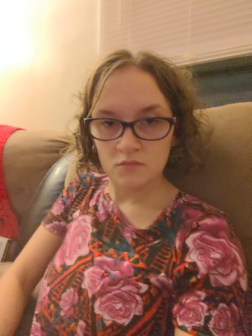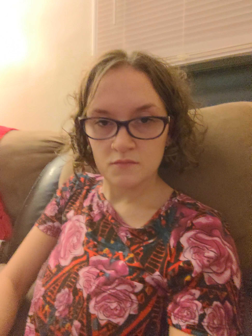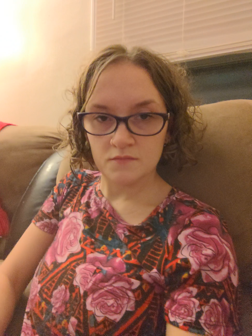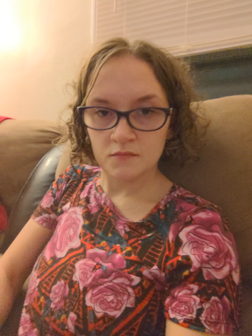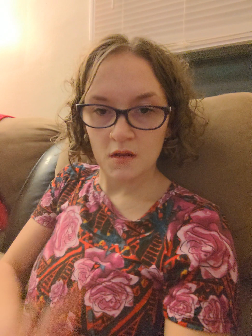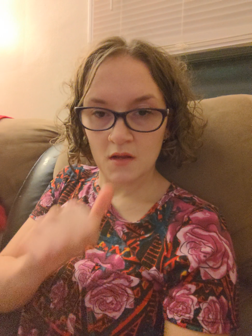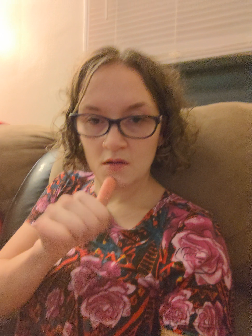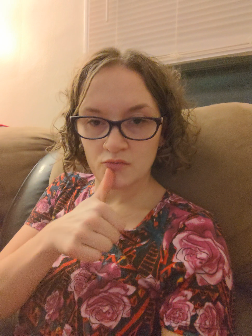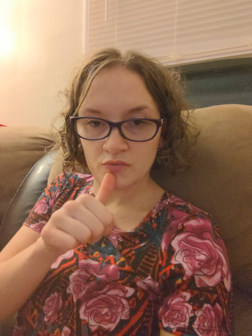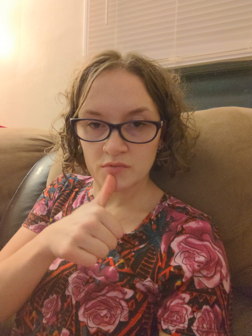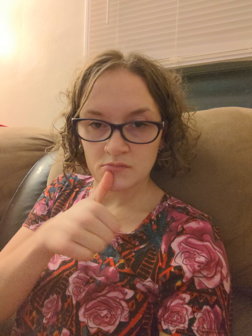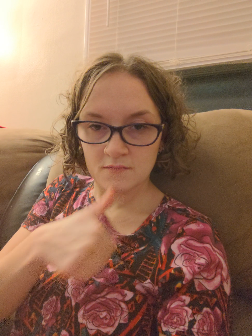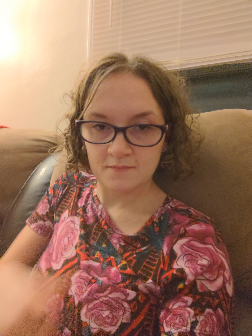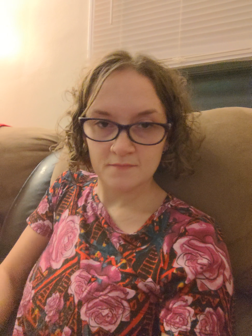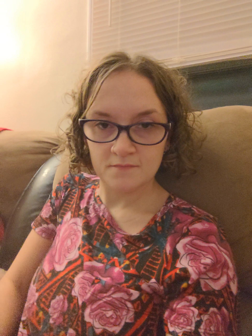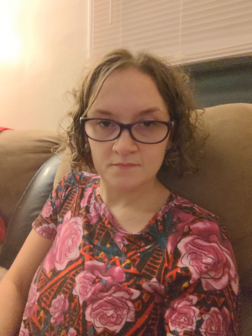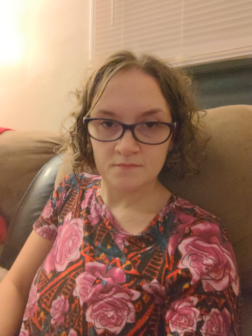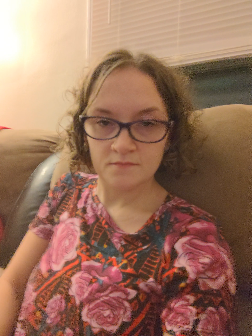owie